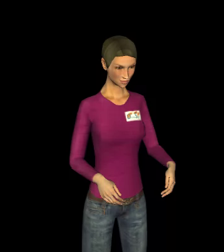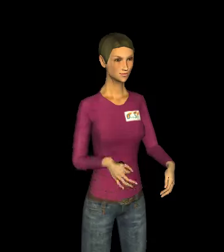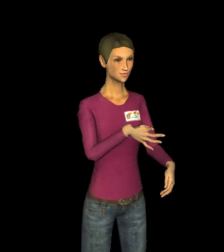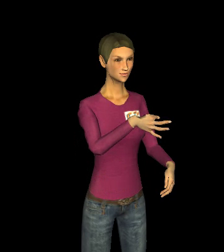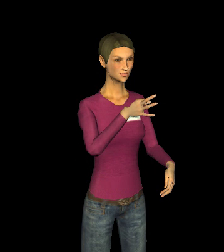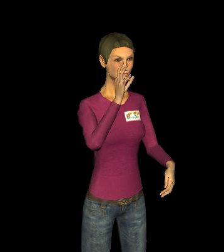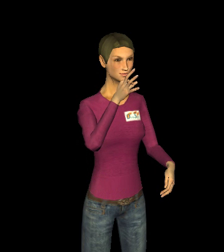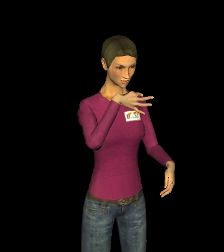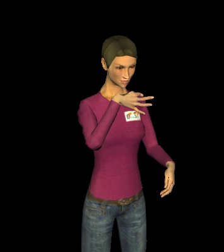فنجان